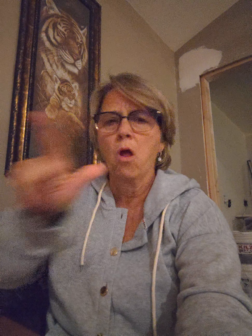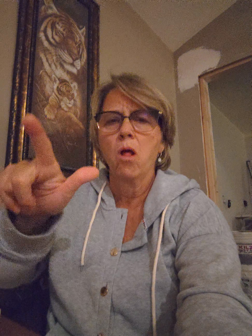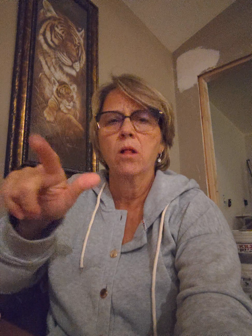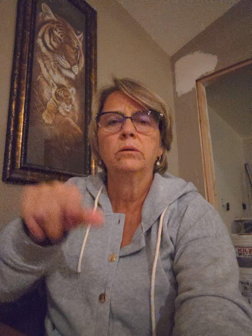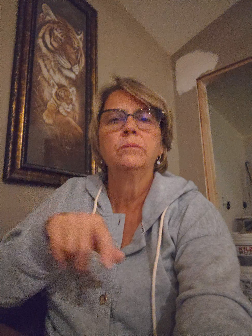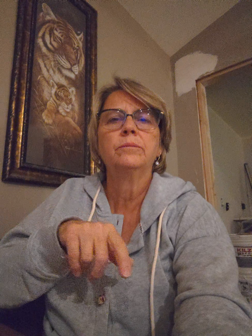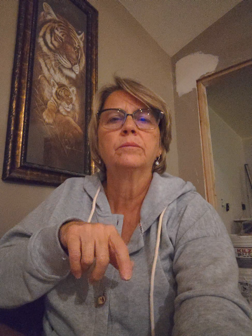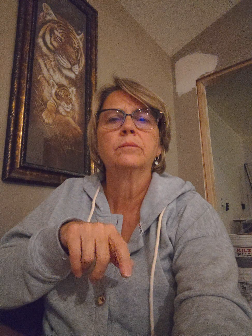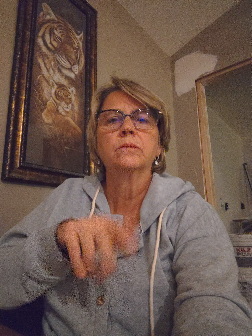all